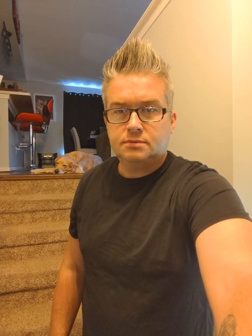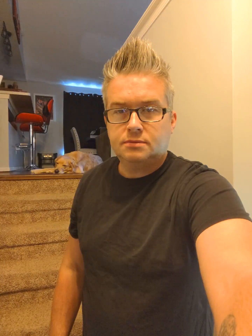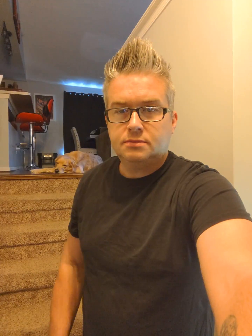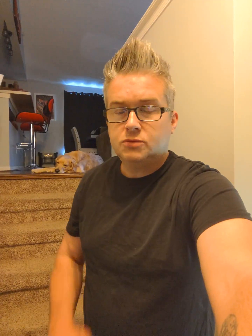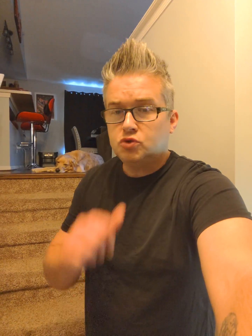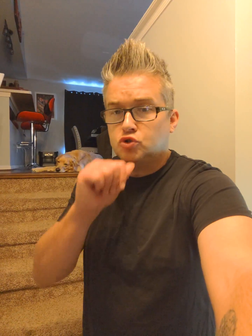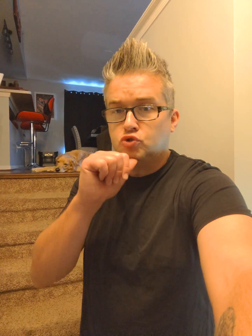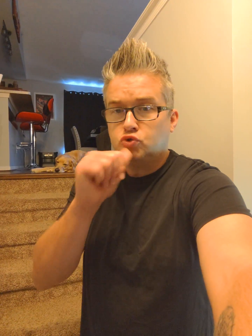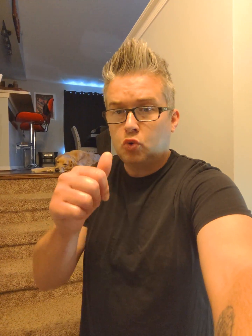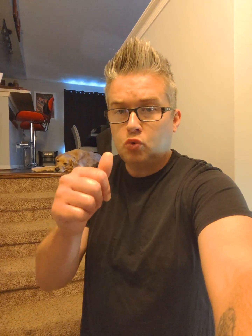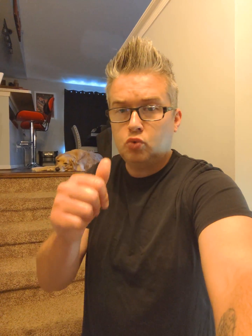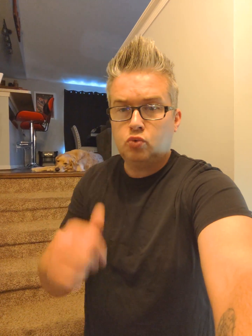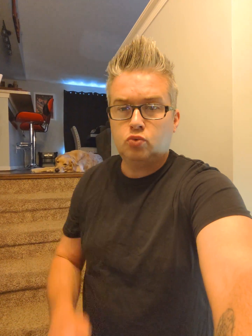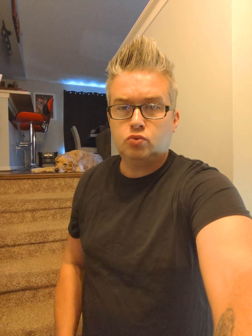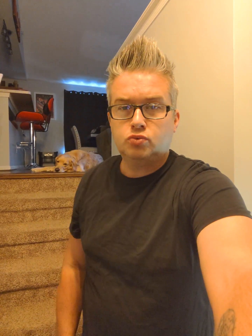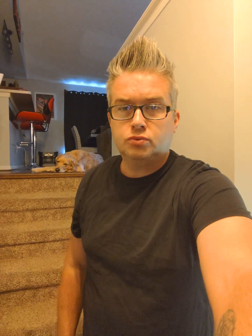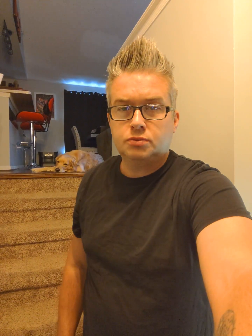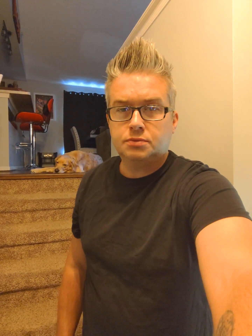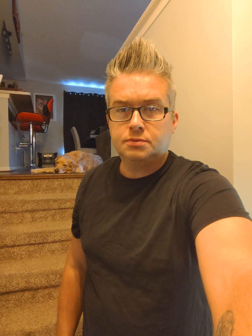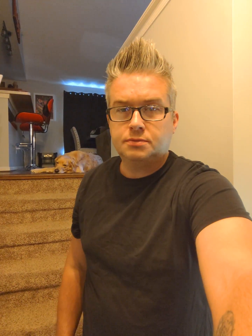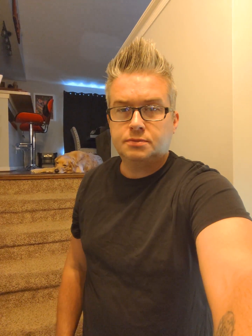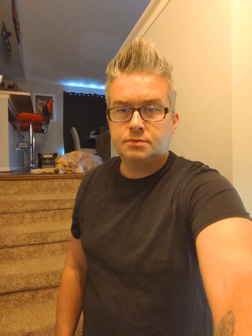don't